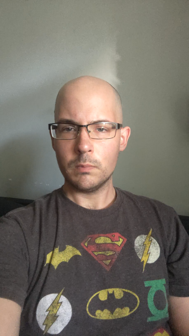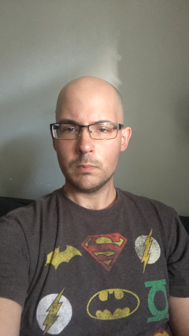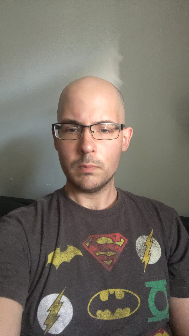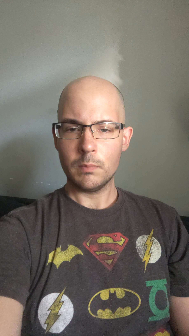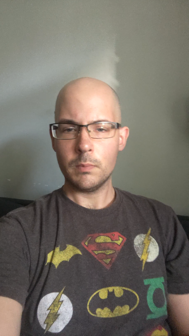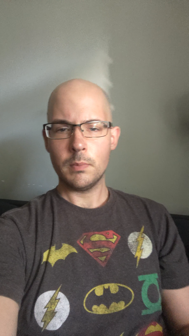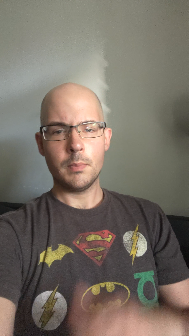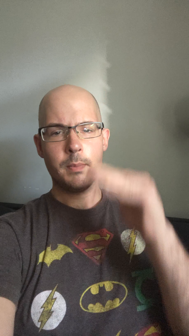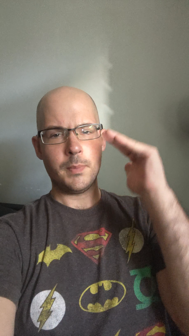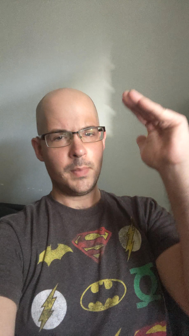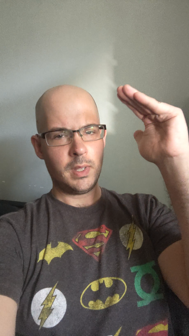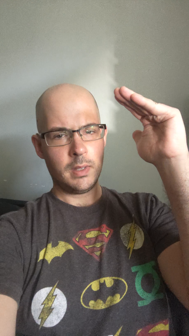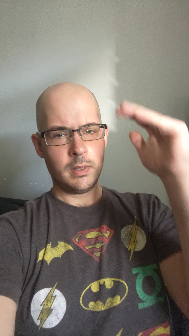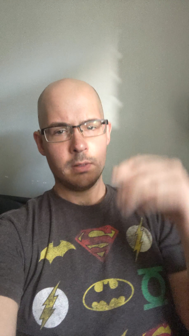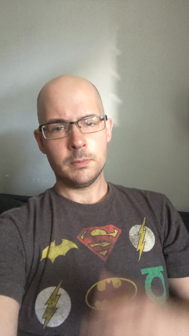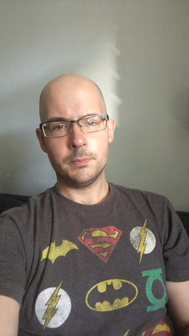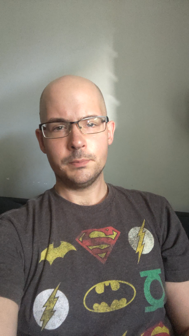big